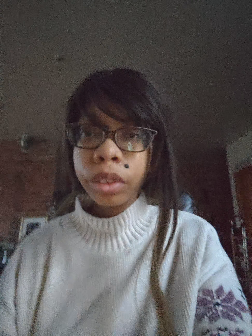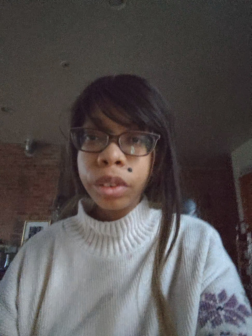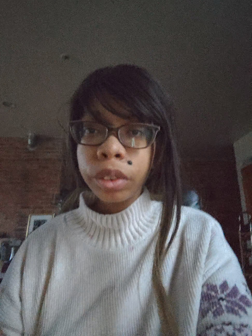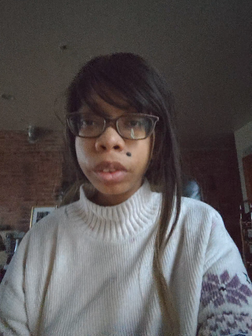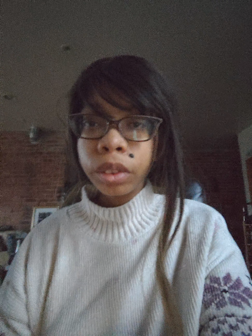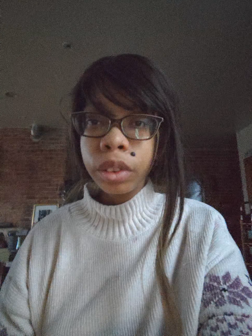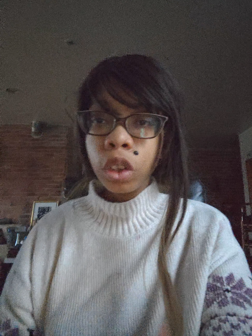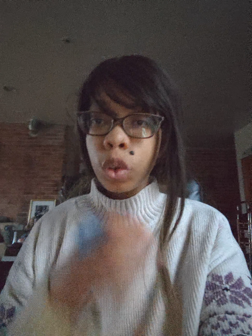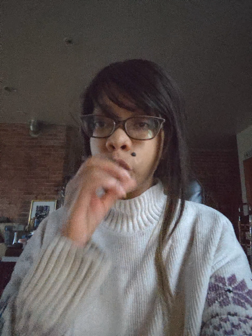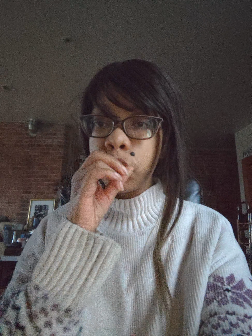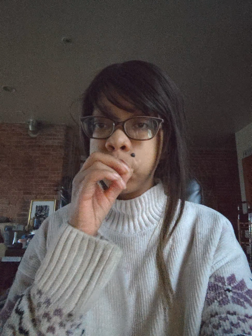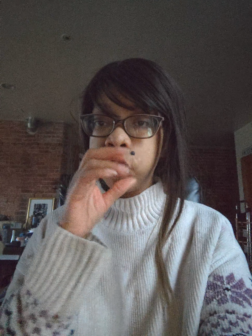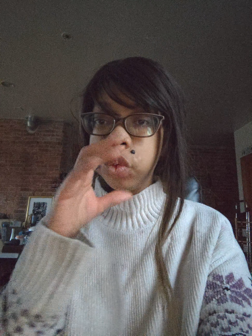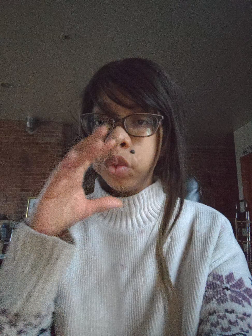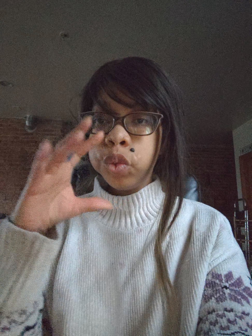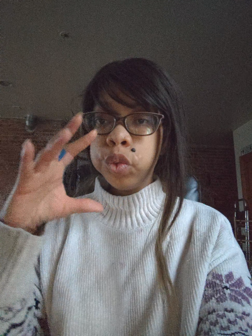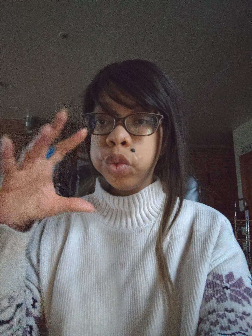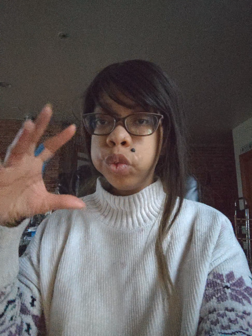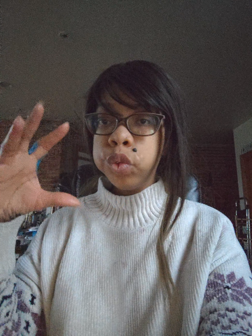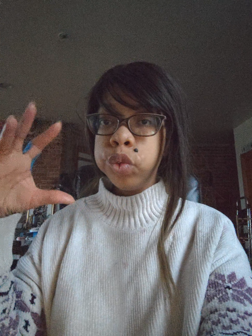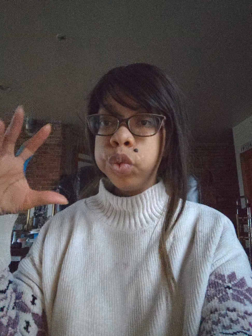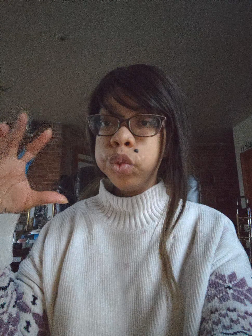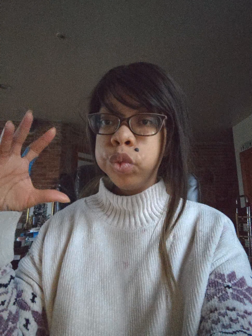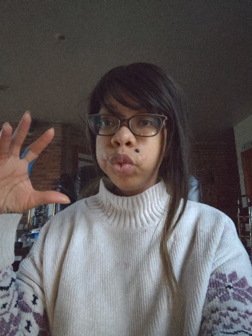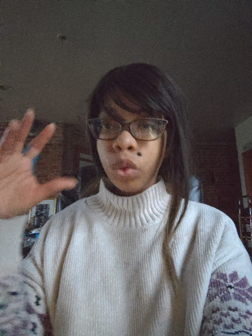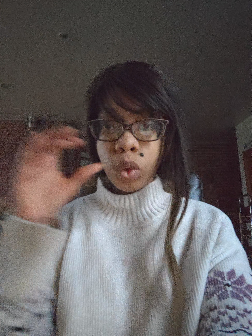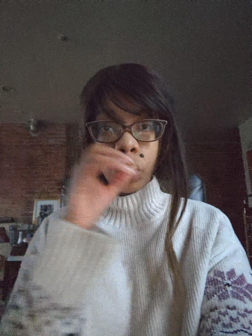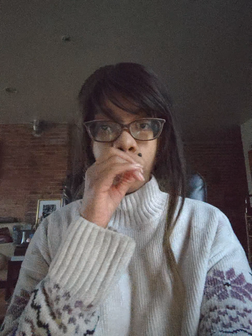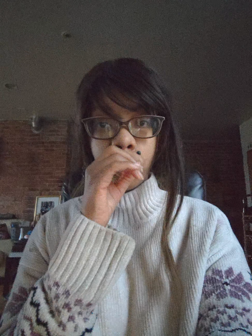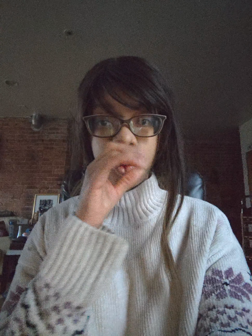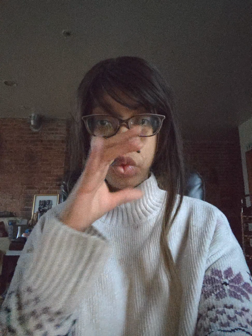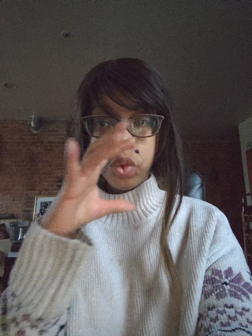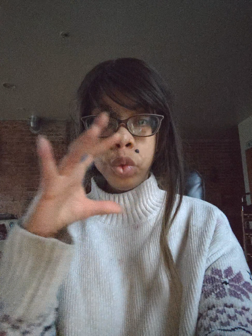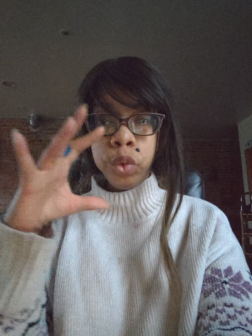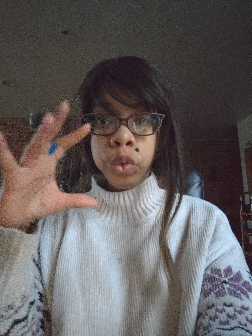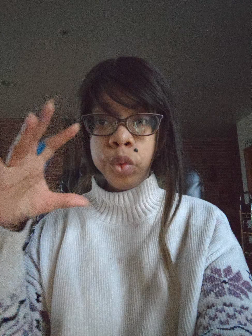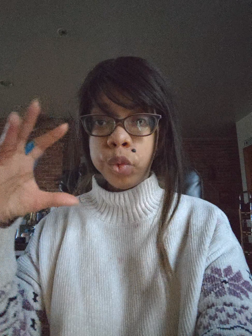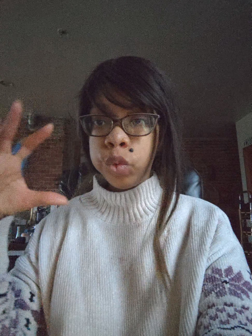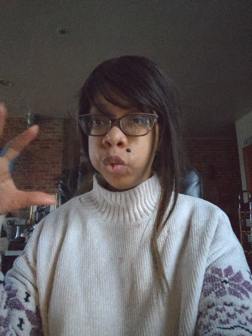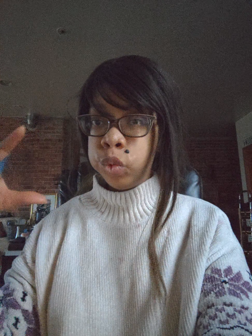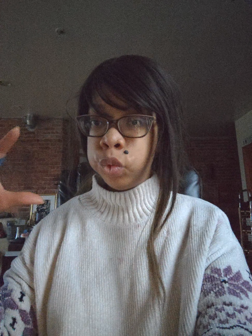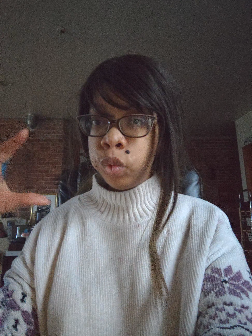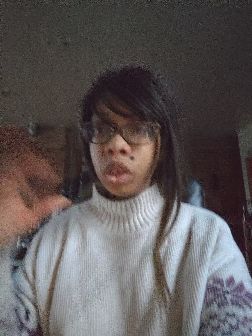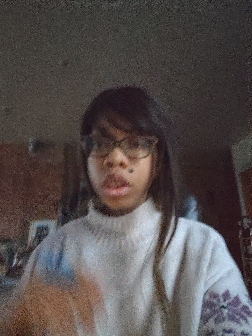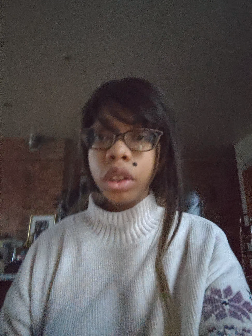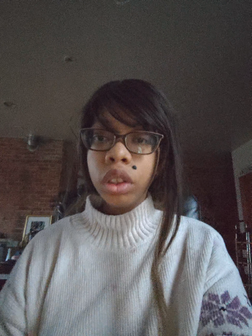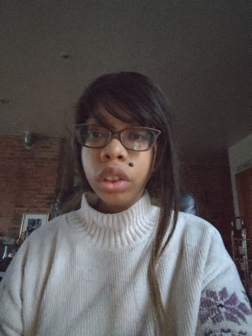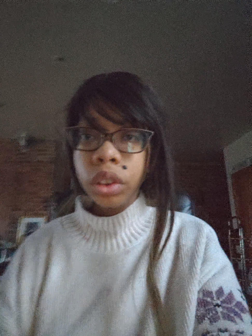balloon